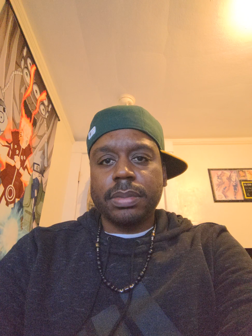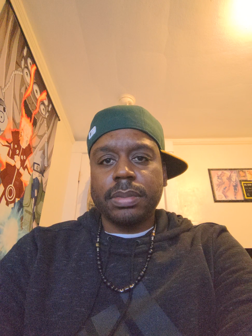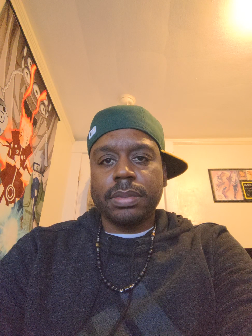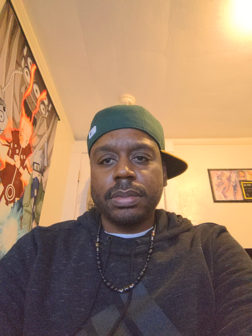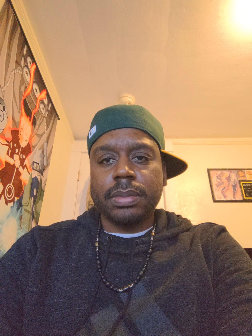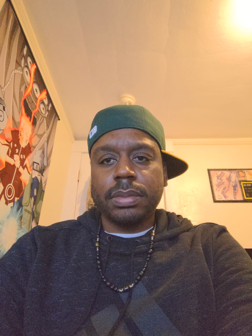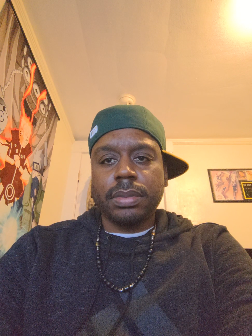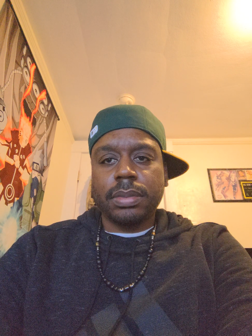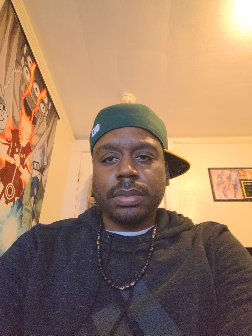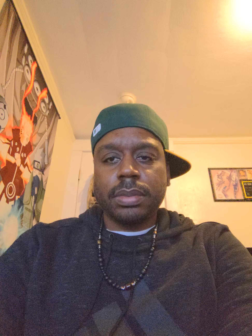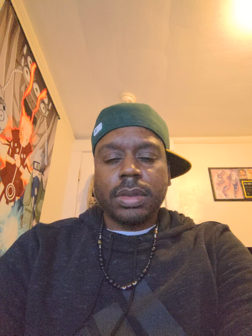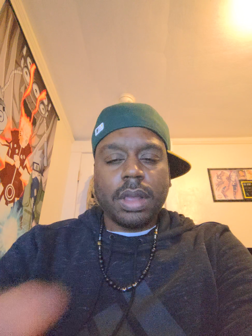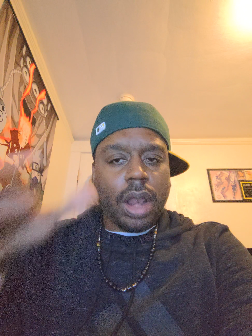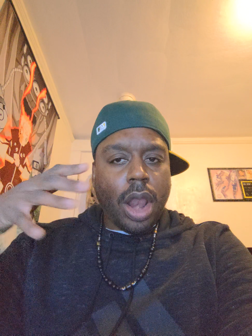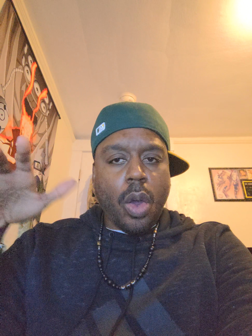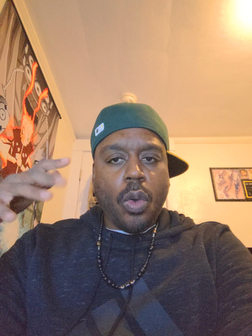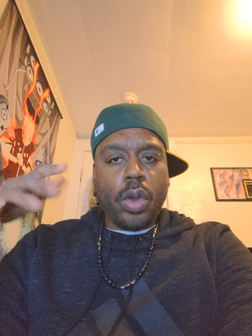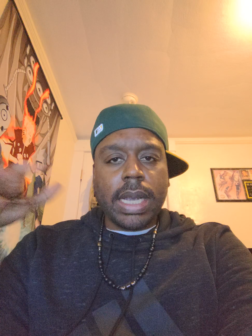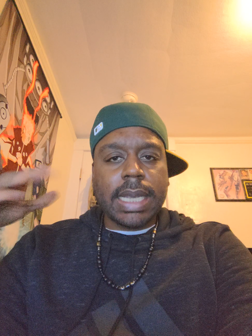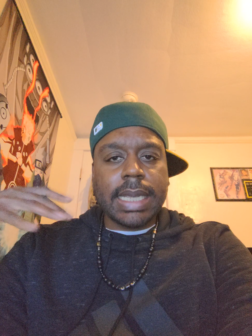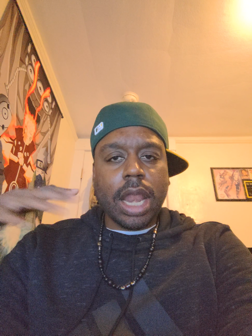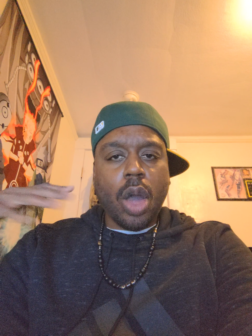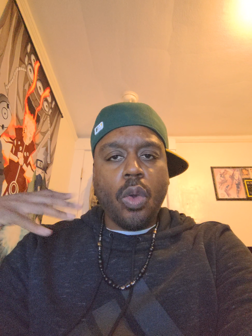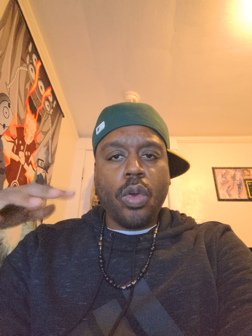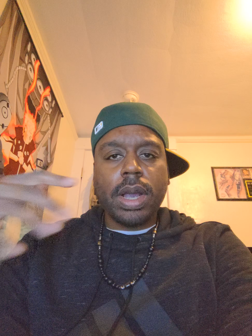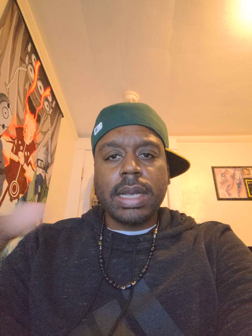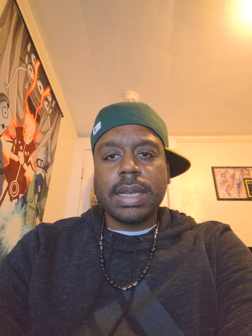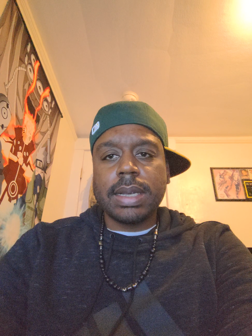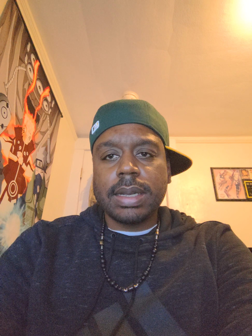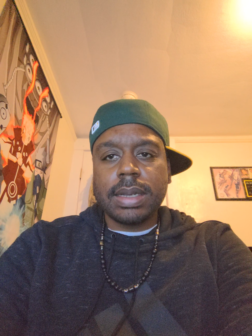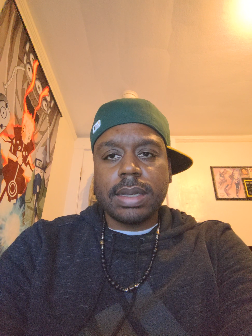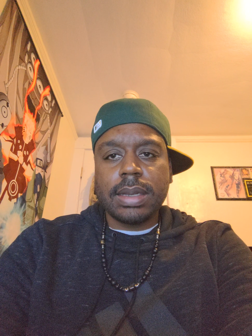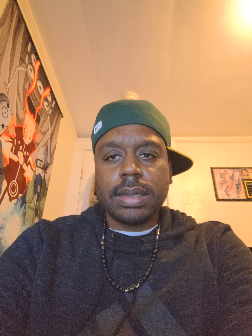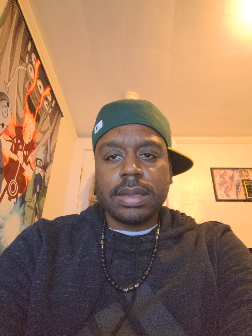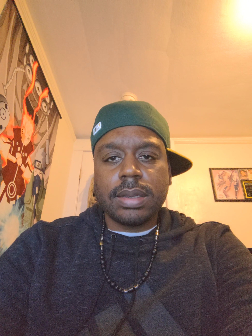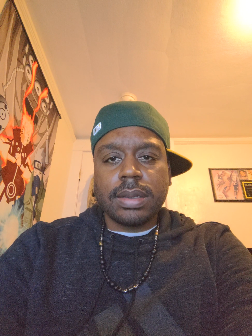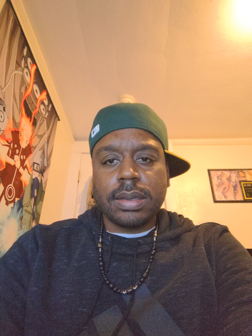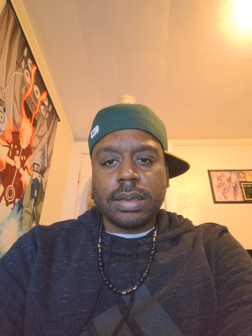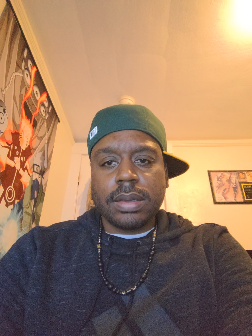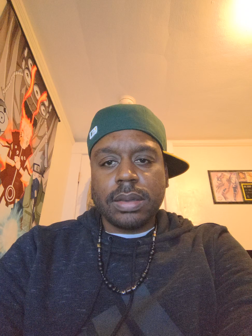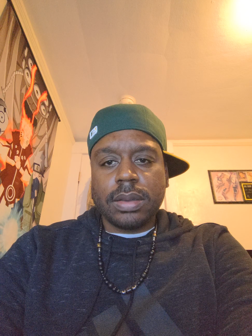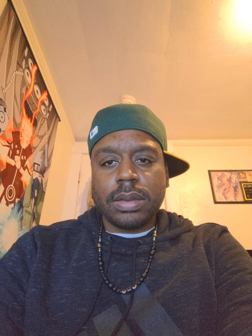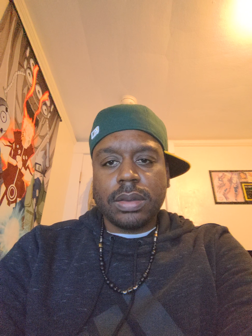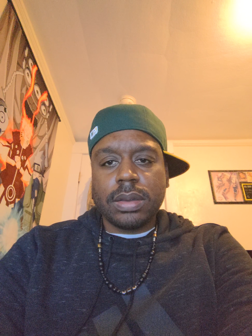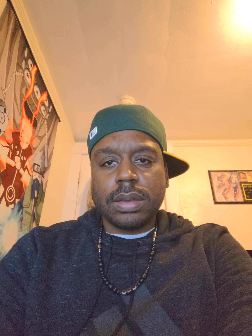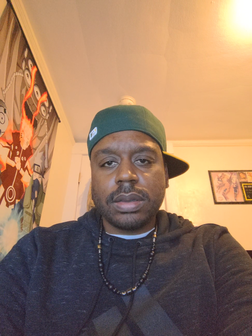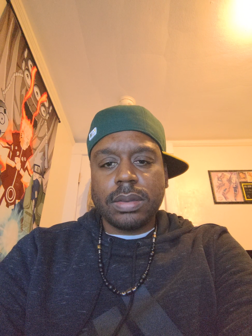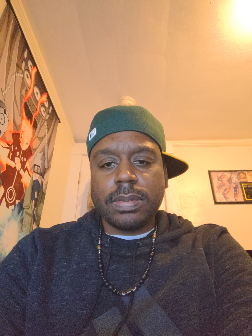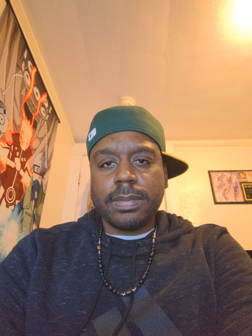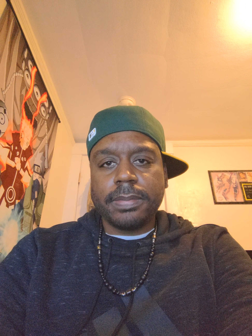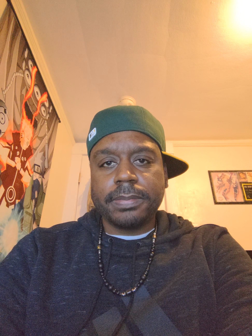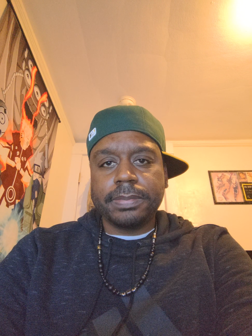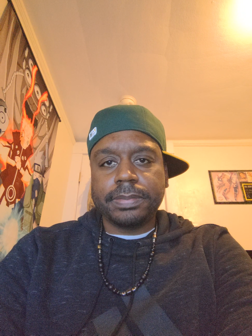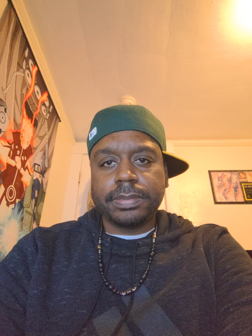noisy